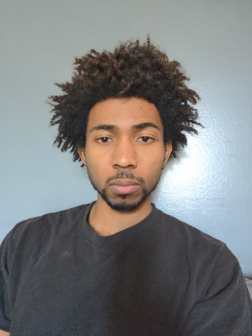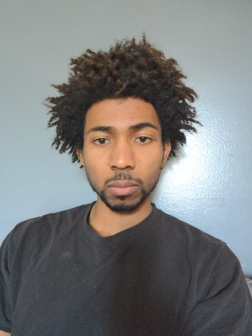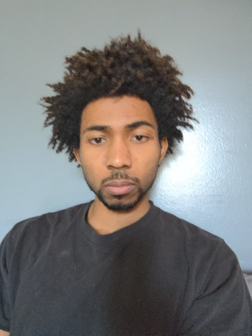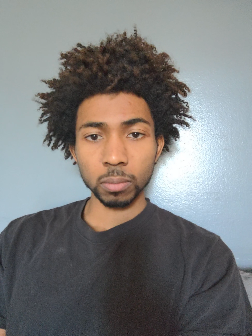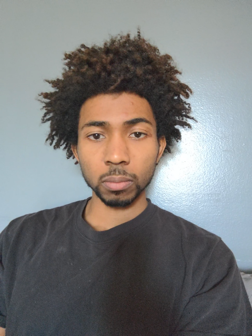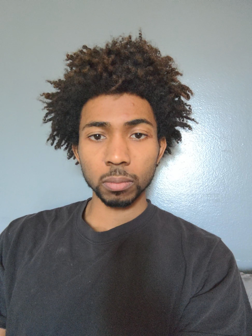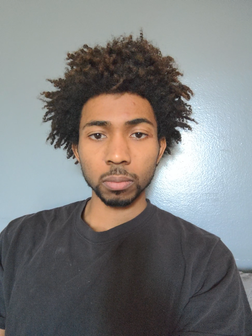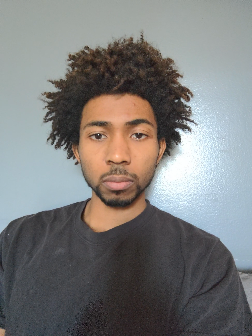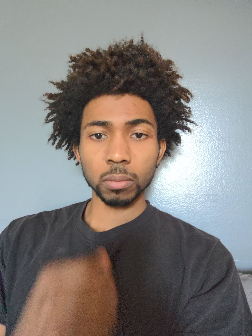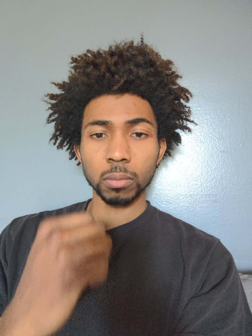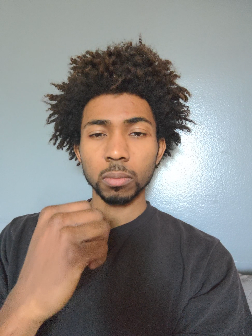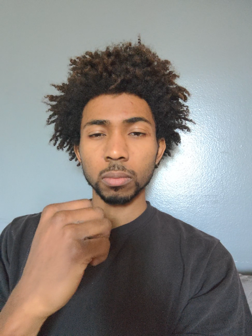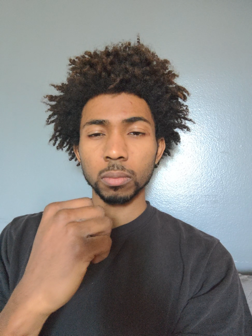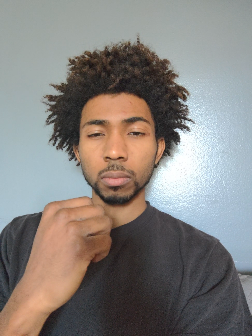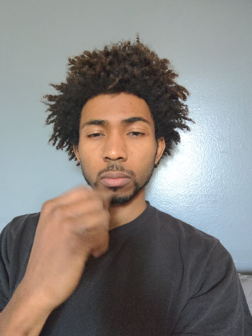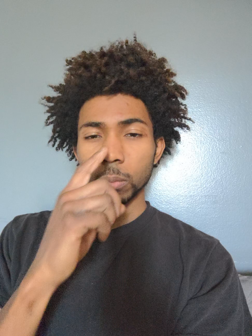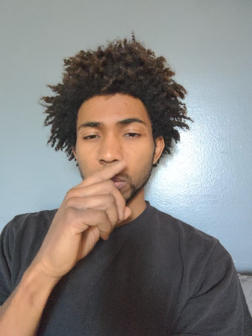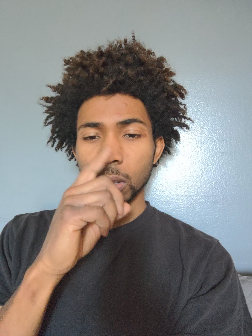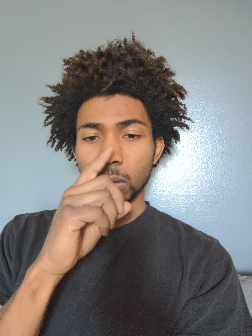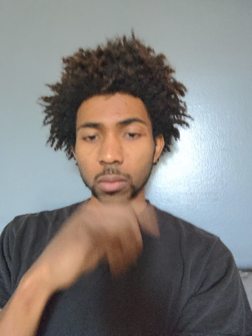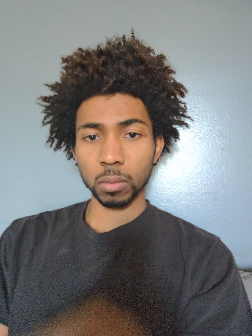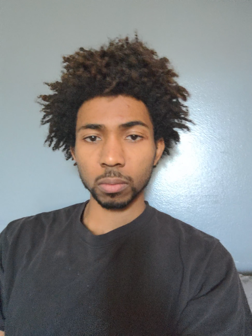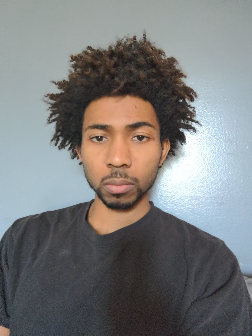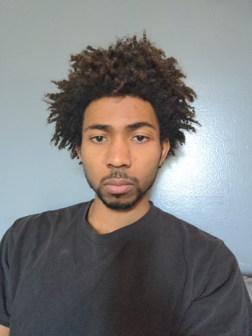mouse